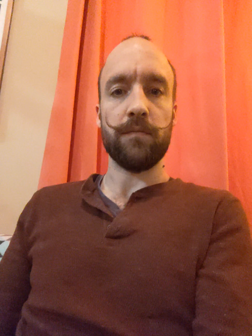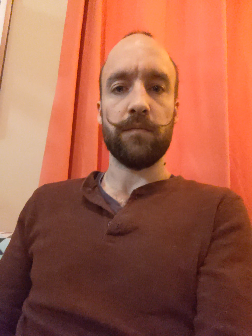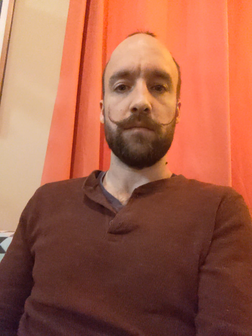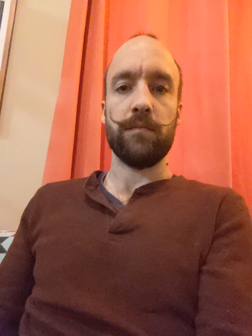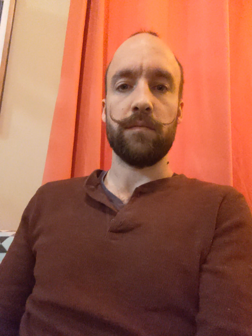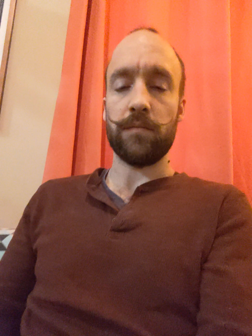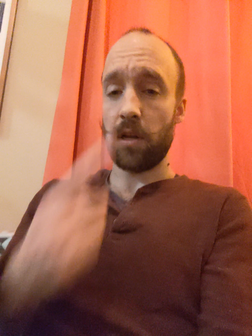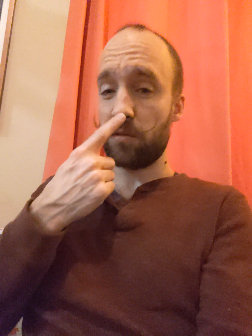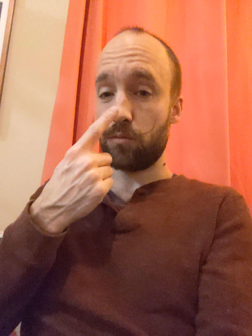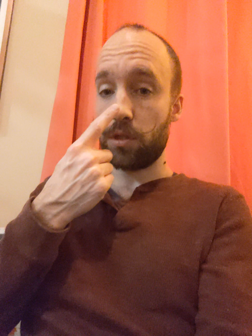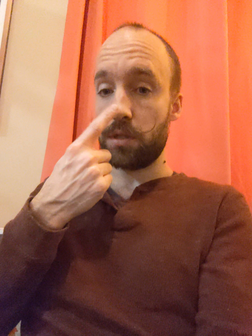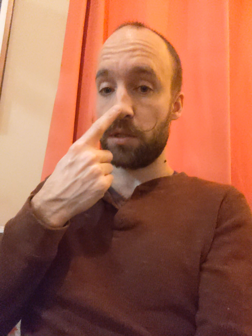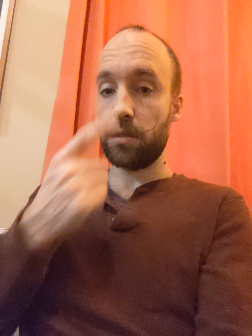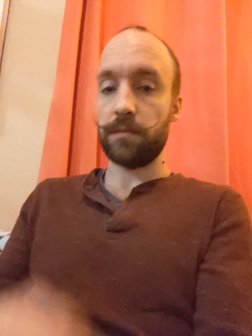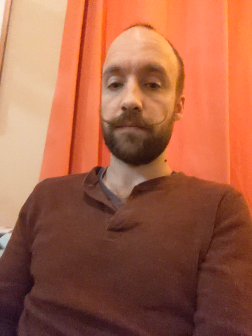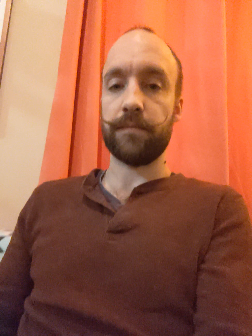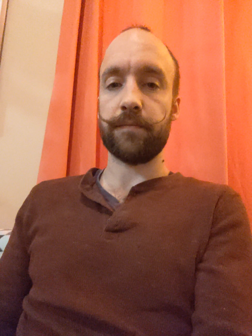nose